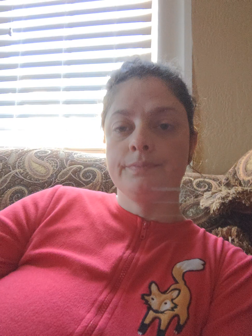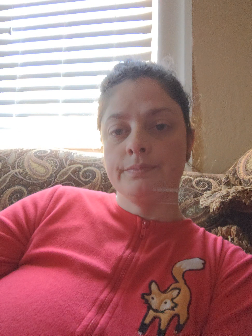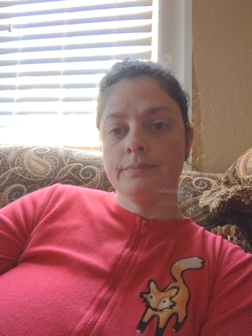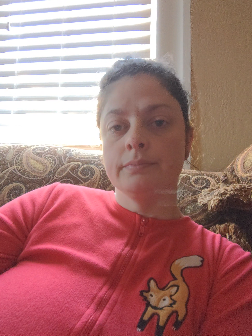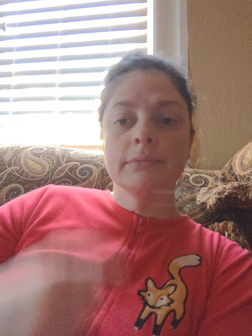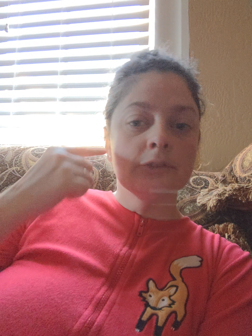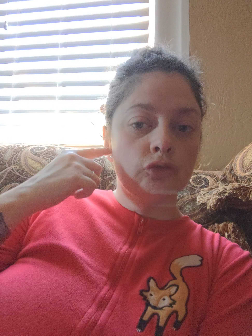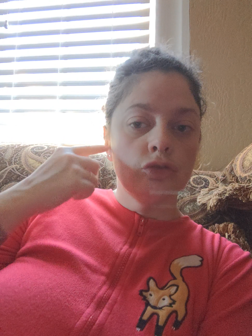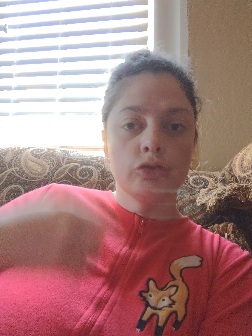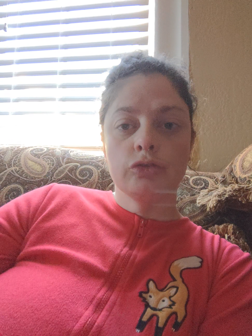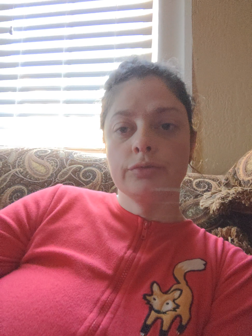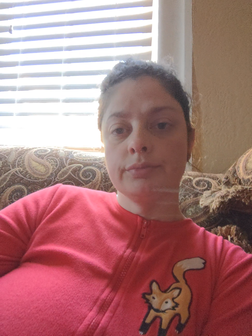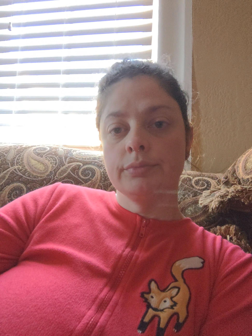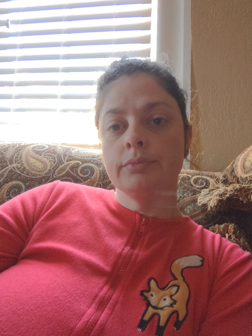ear